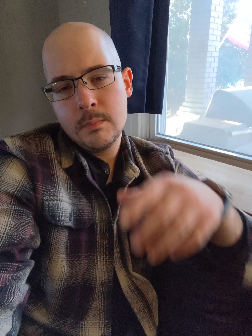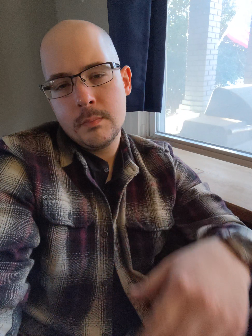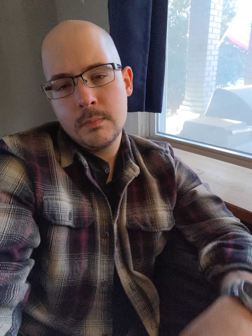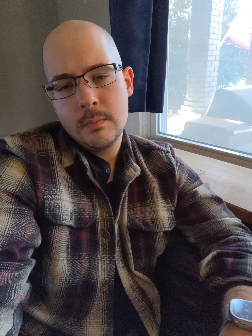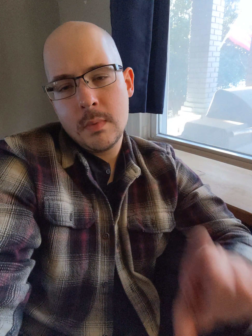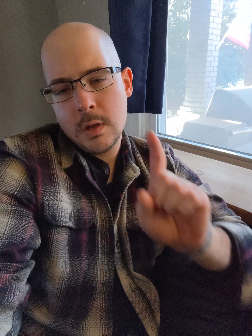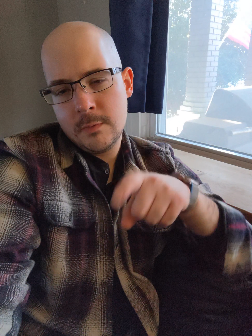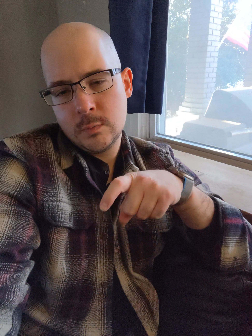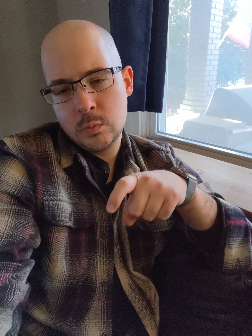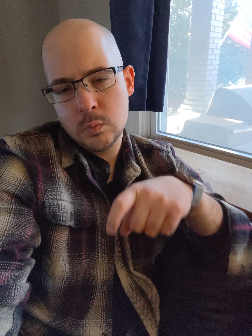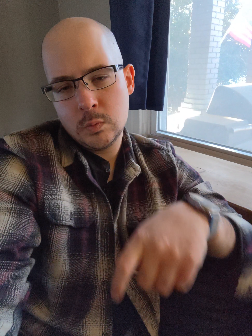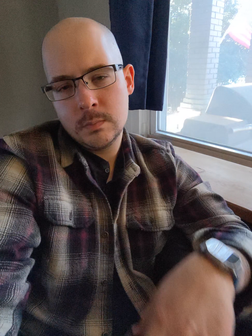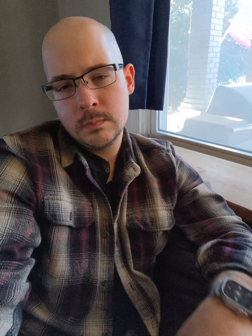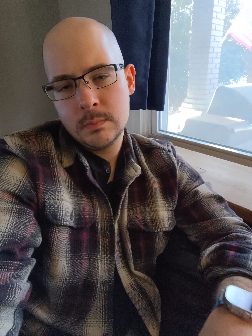have to